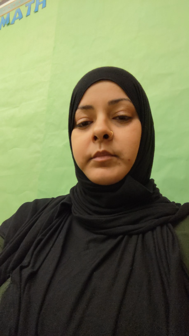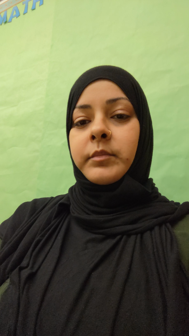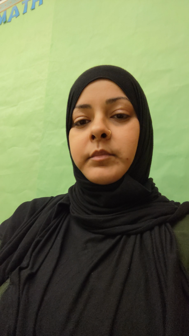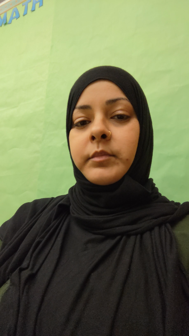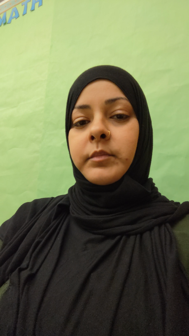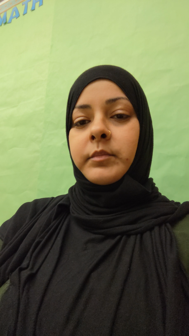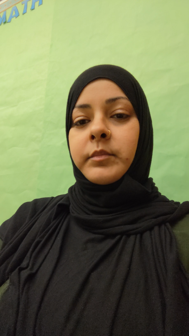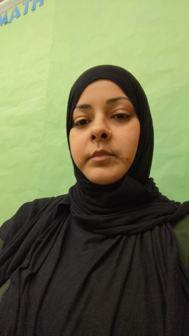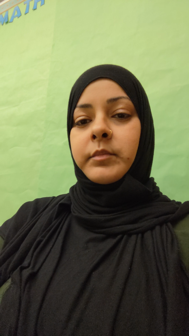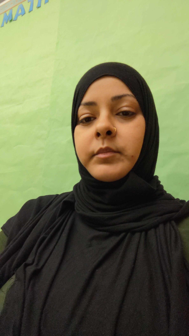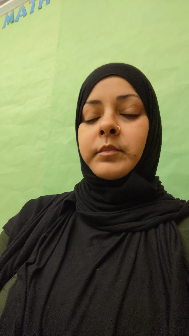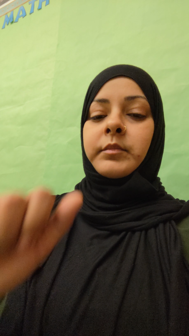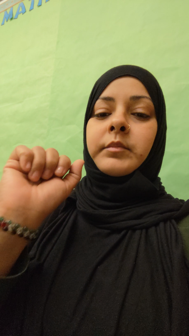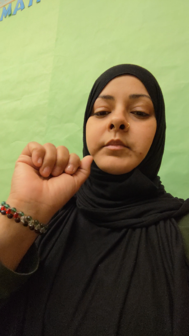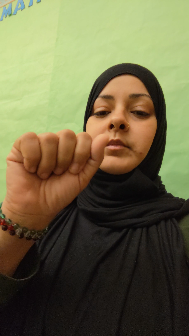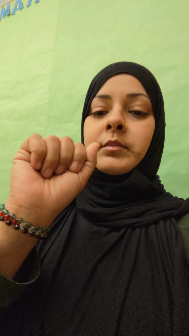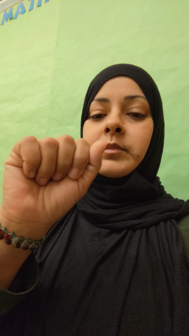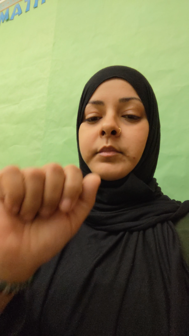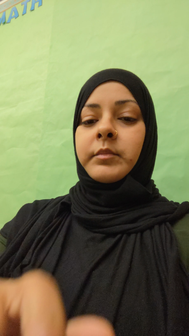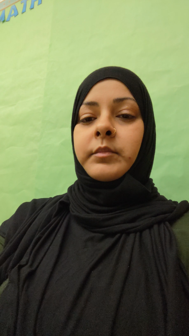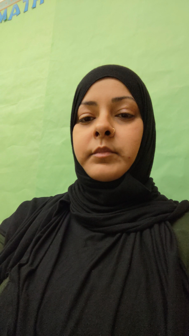knock